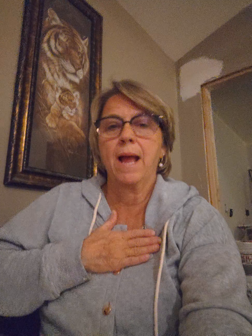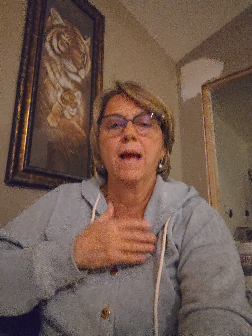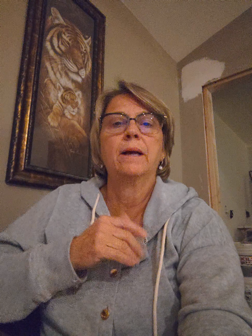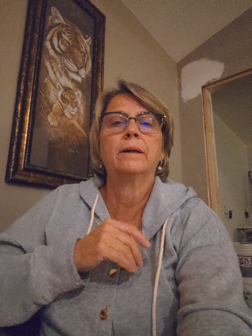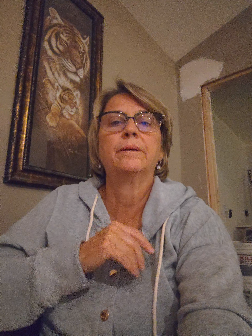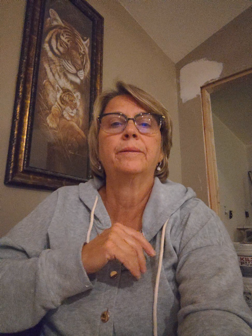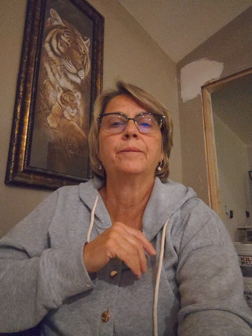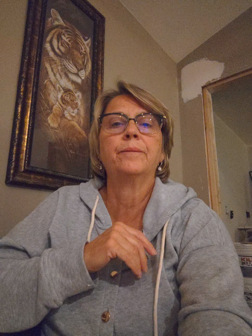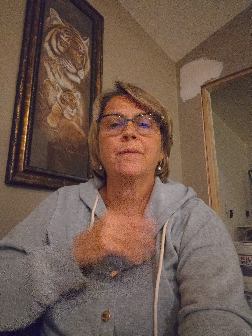my